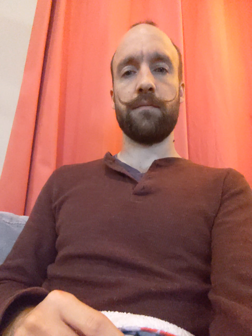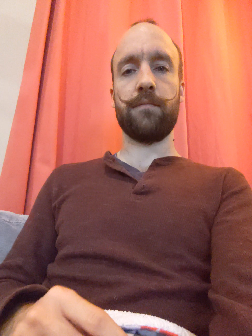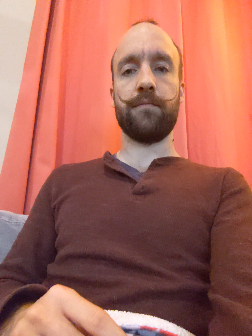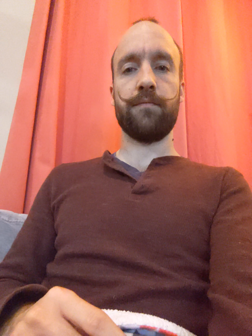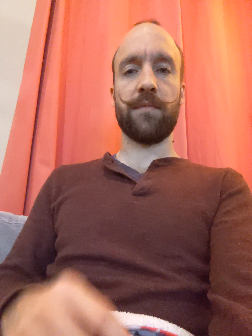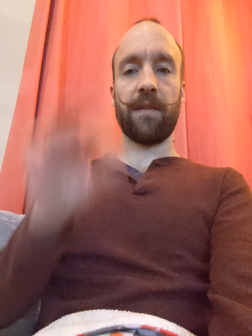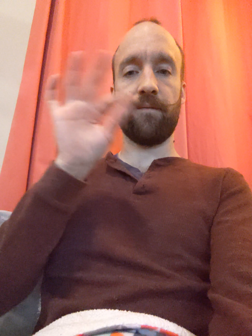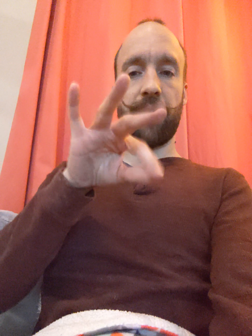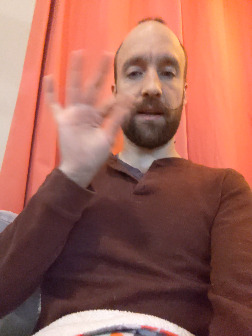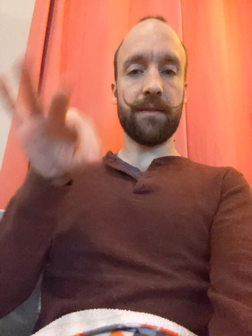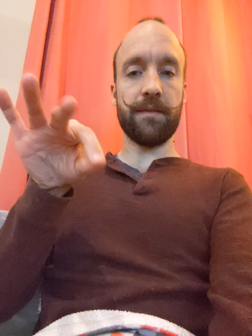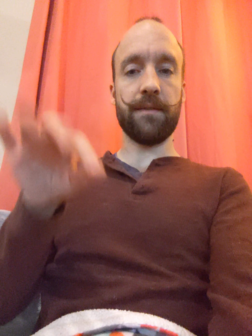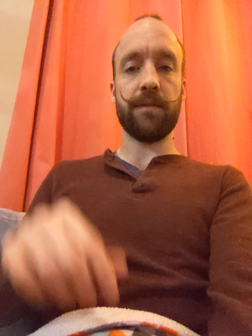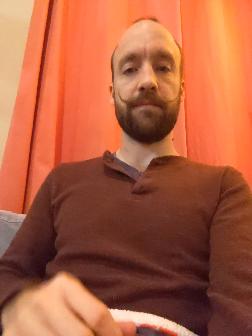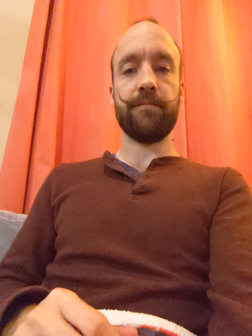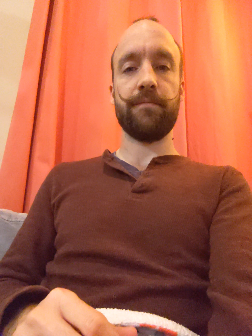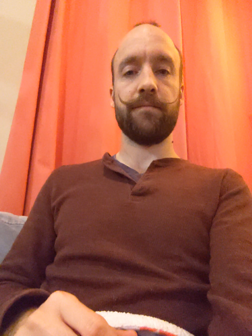french fries